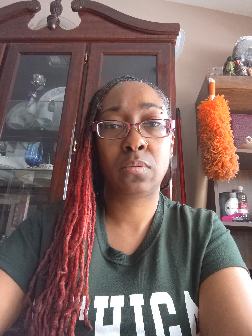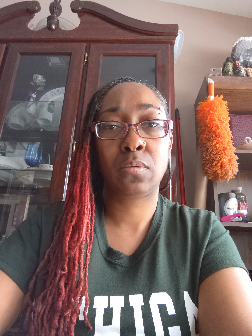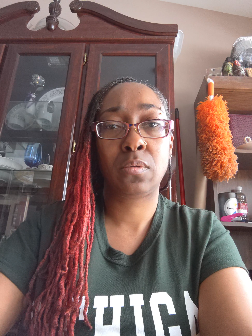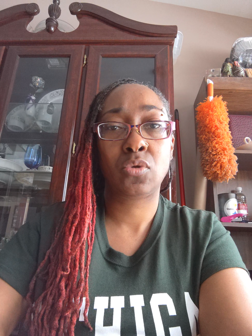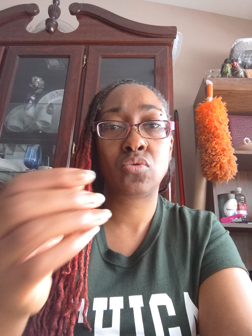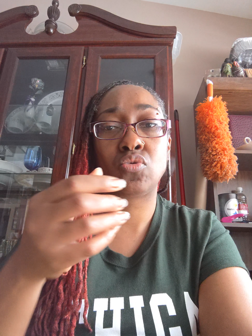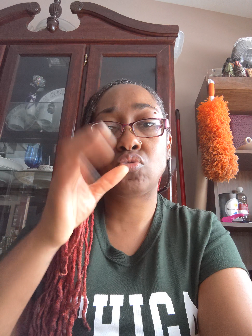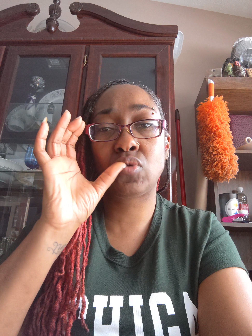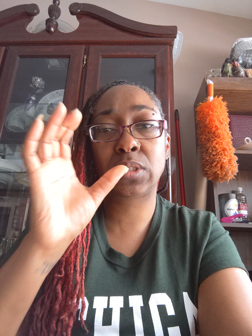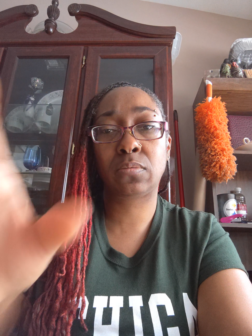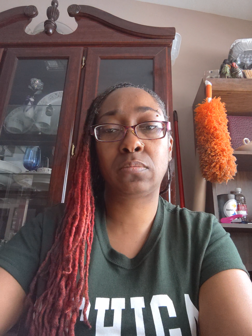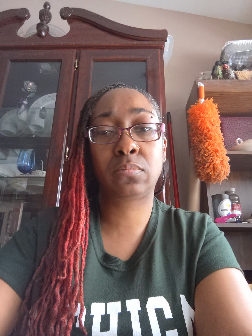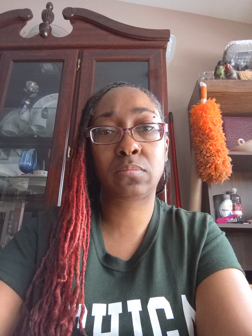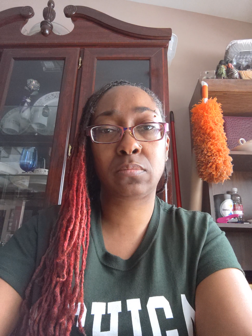drink